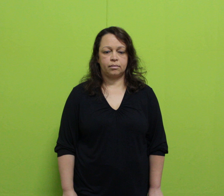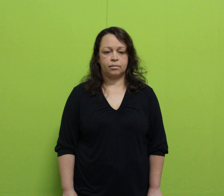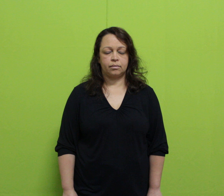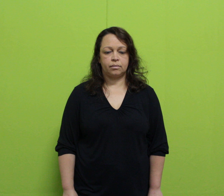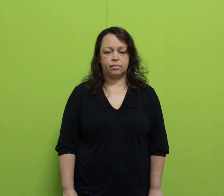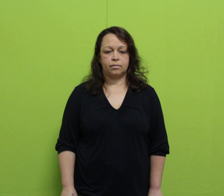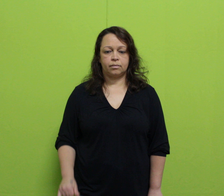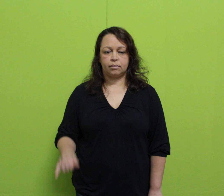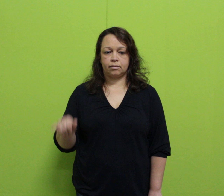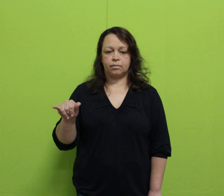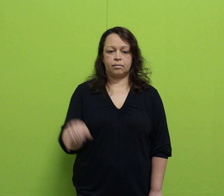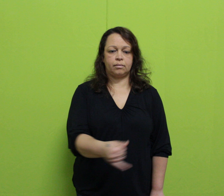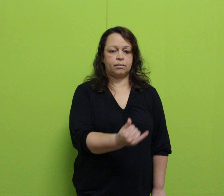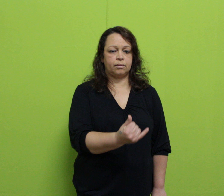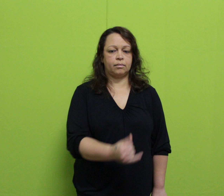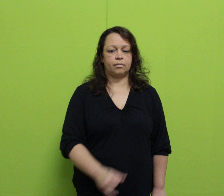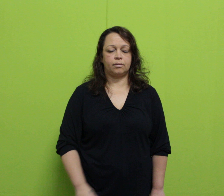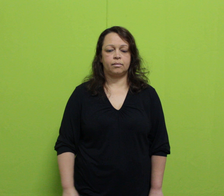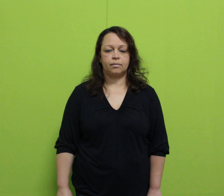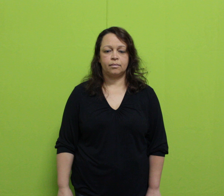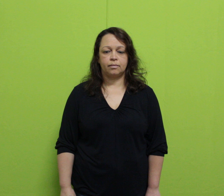aproveitar